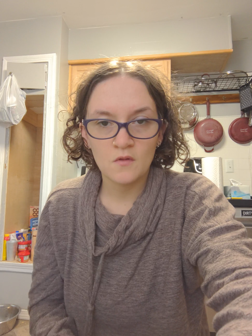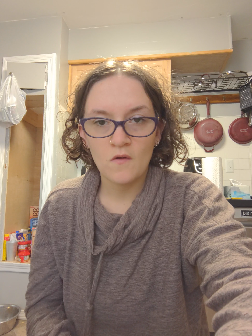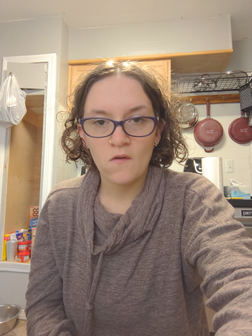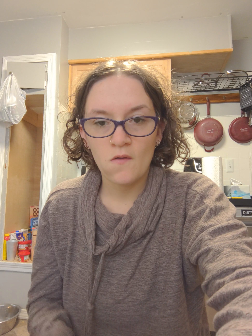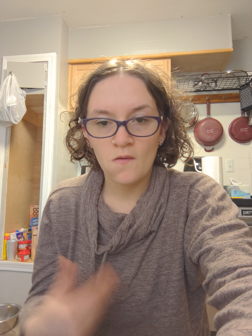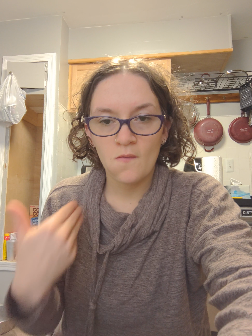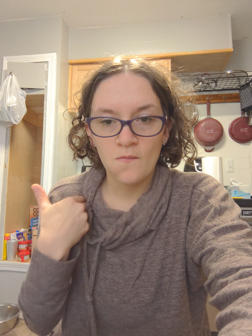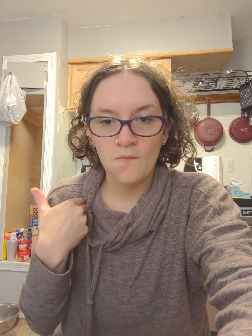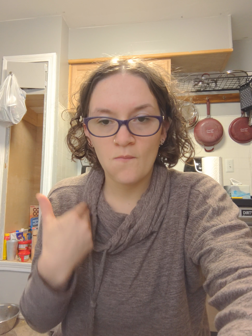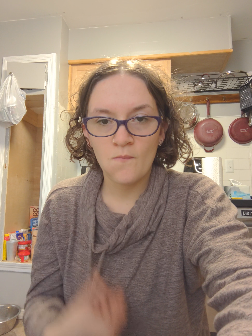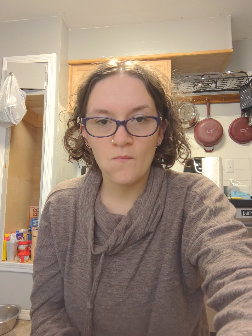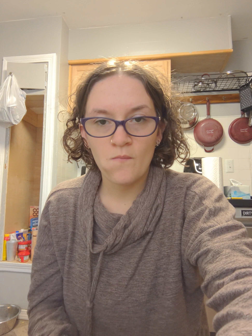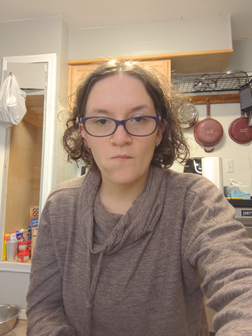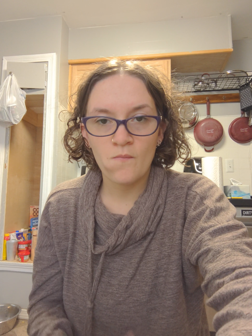have